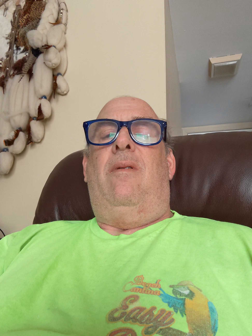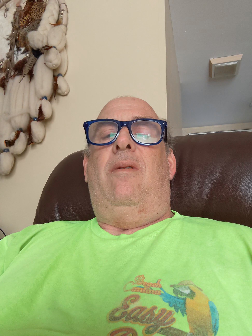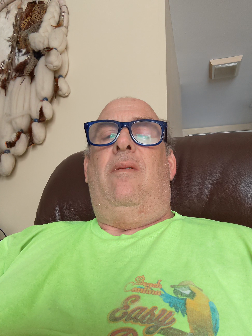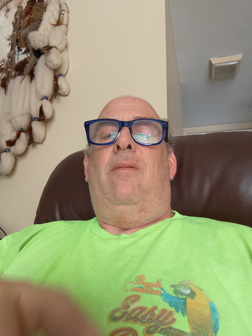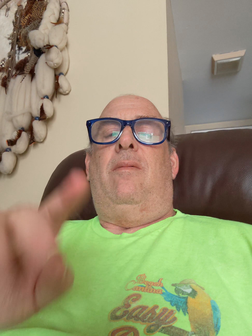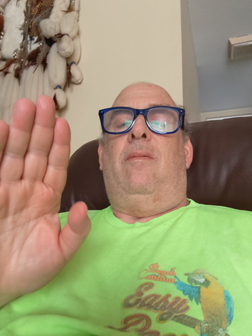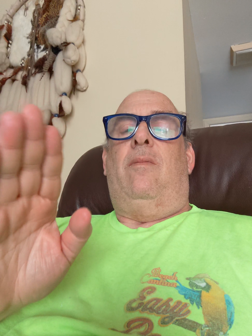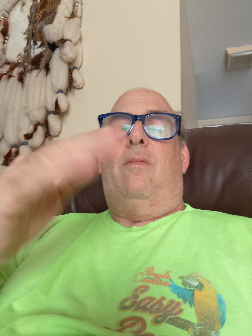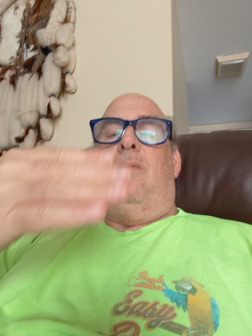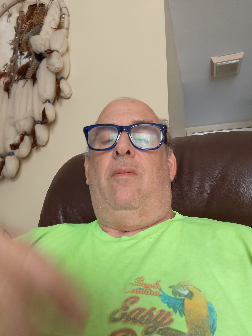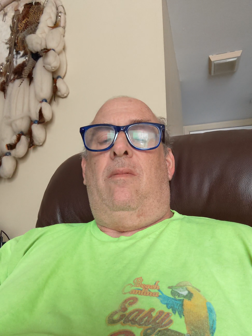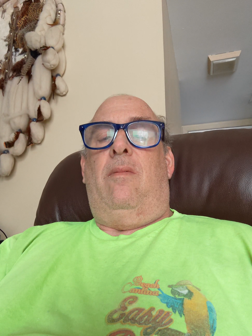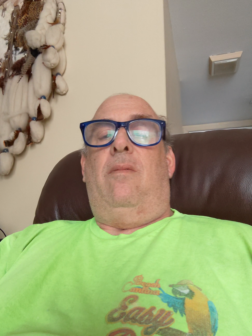room